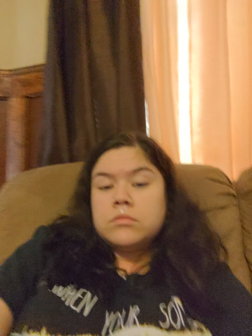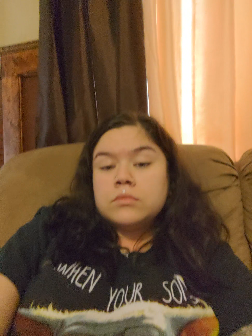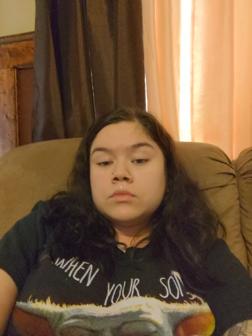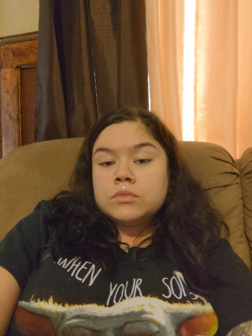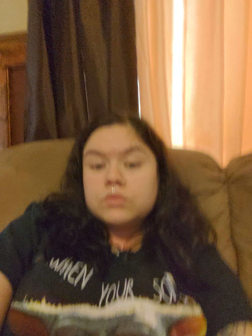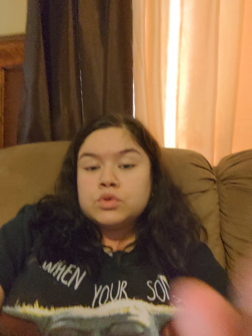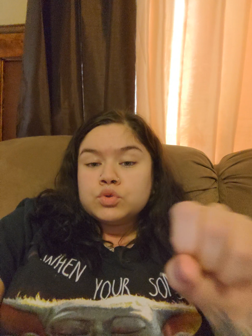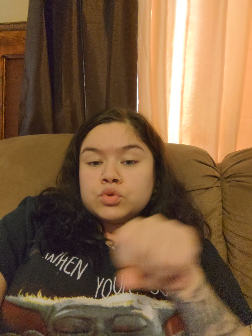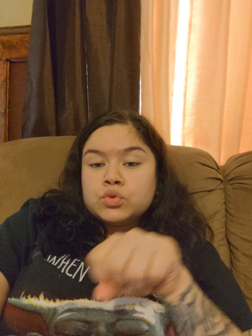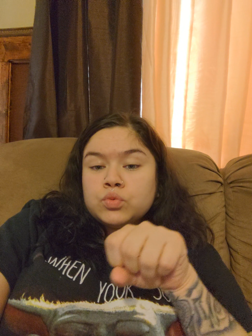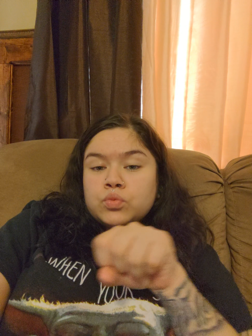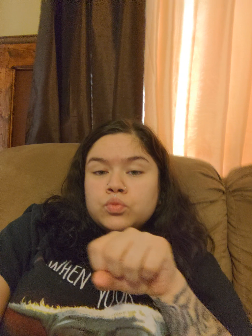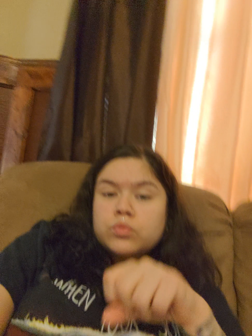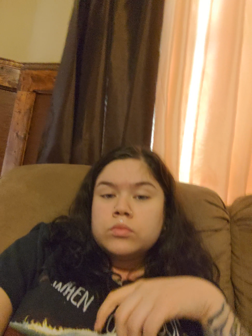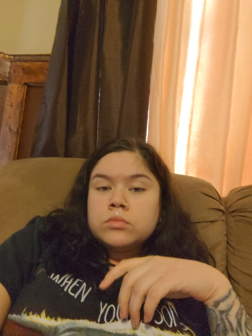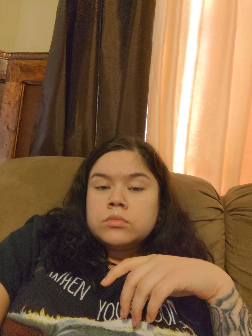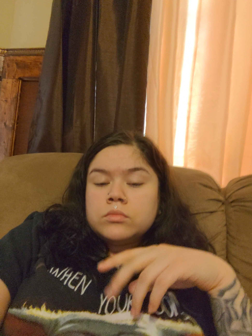shoe